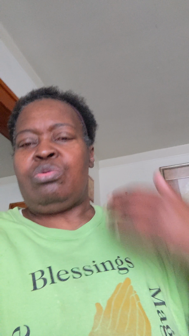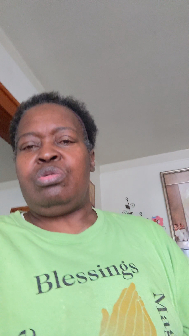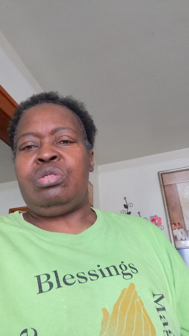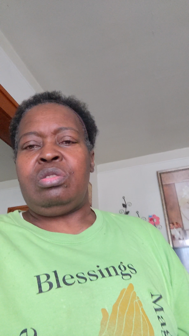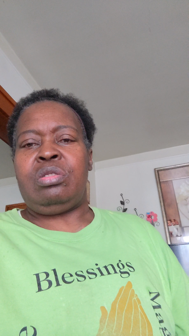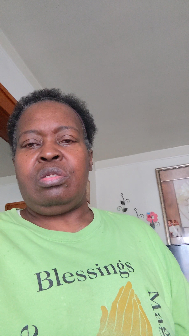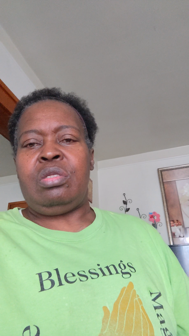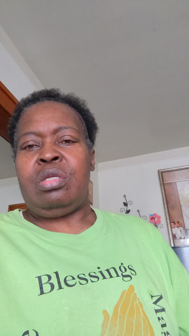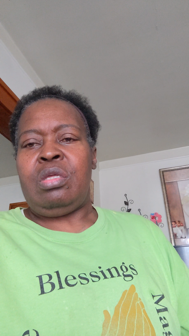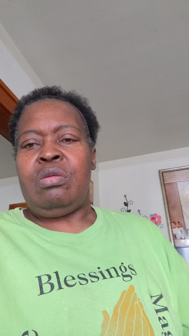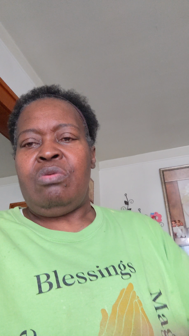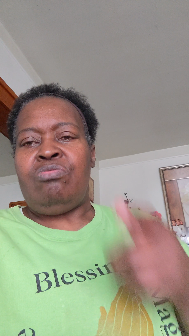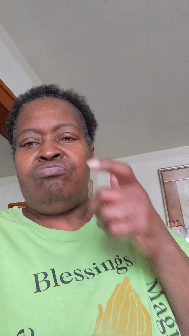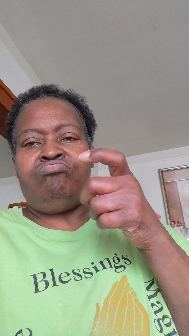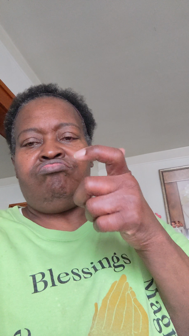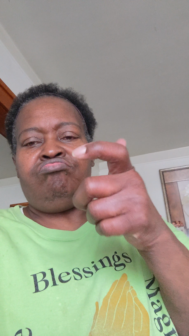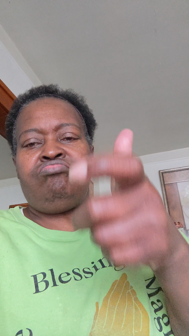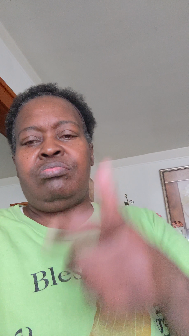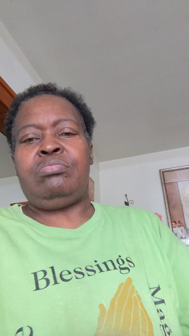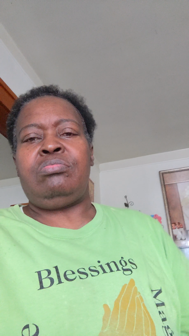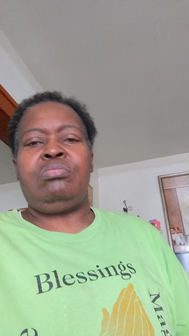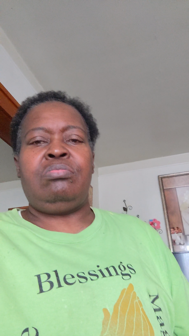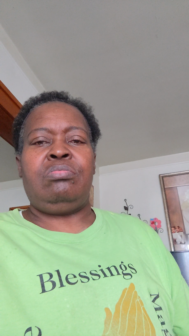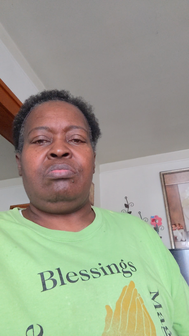run